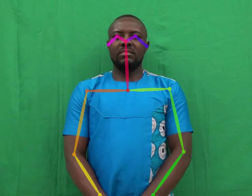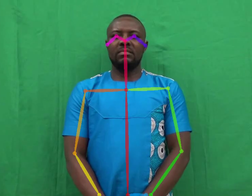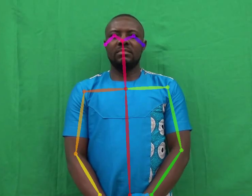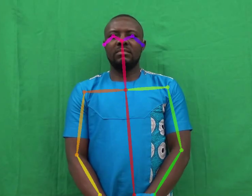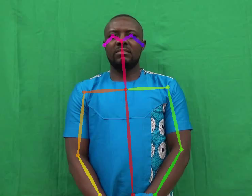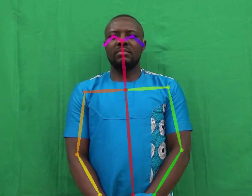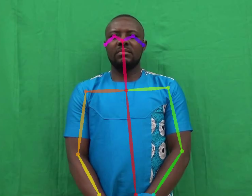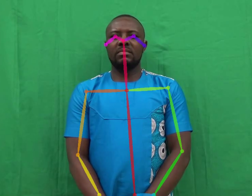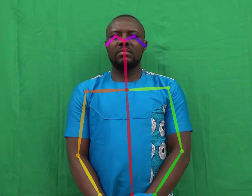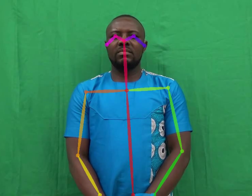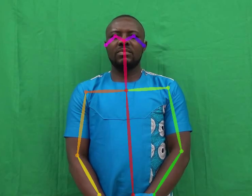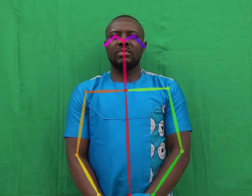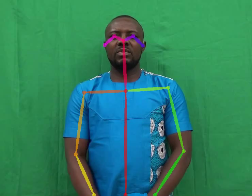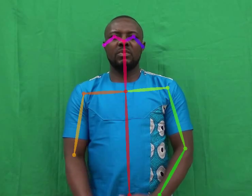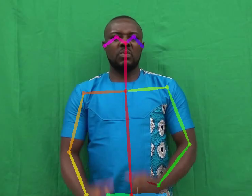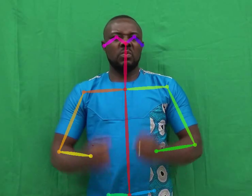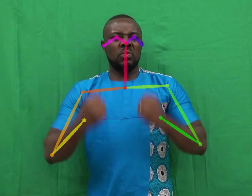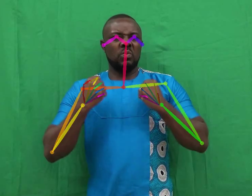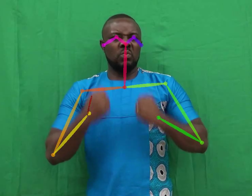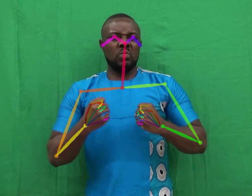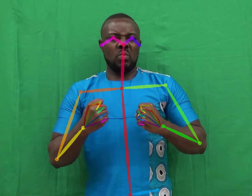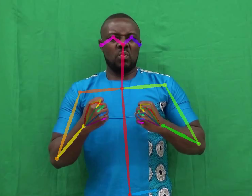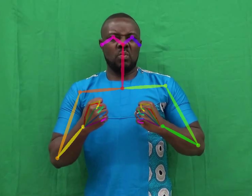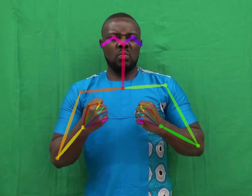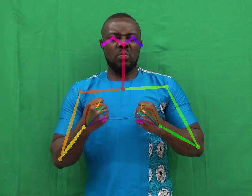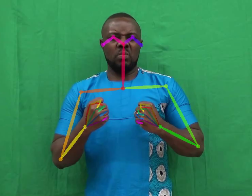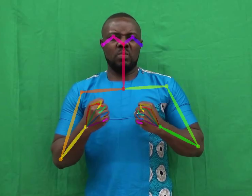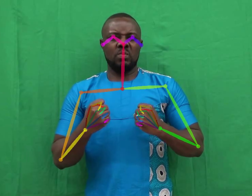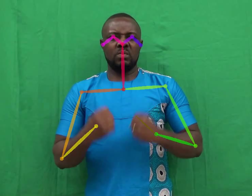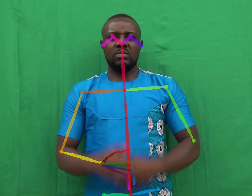strong